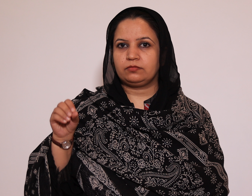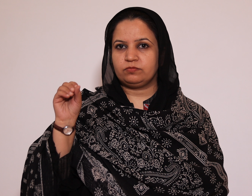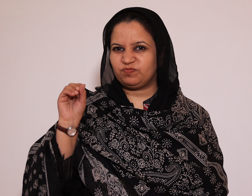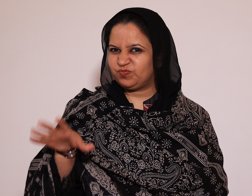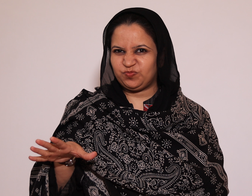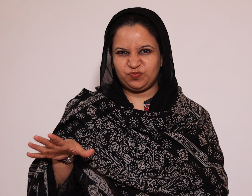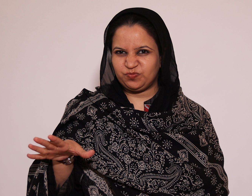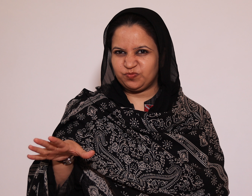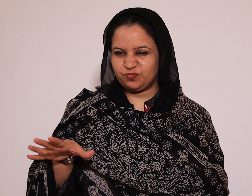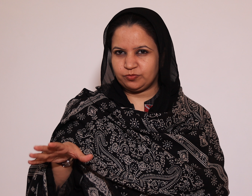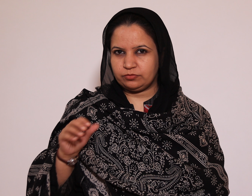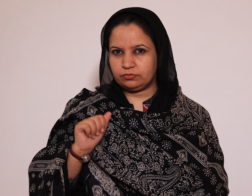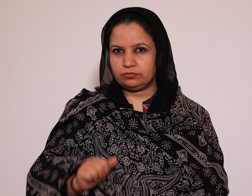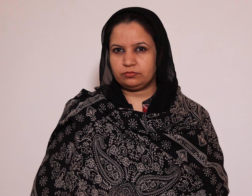bad